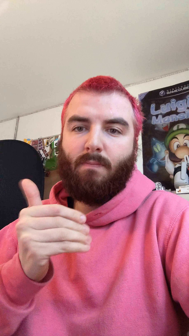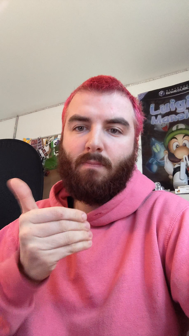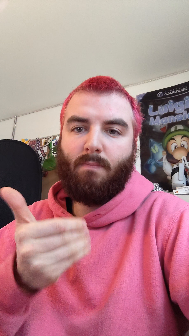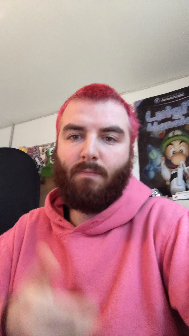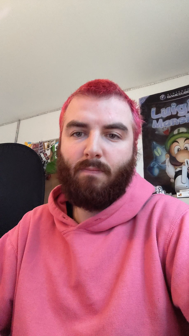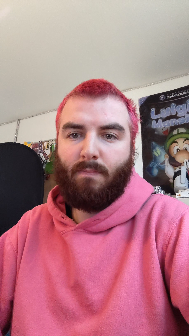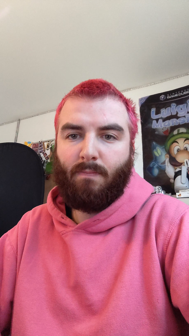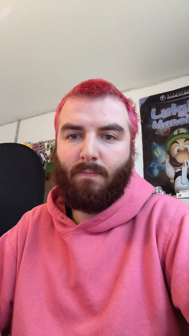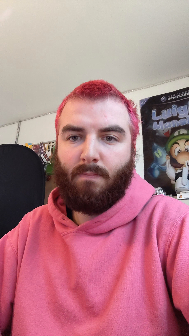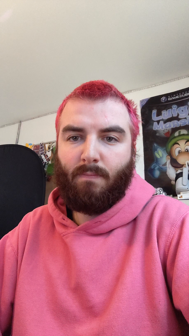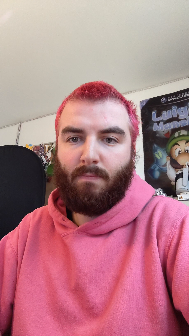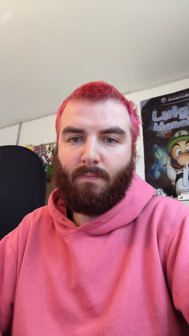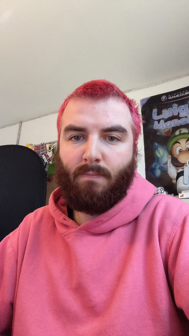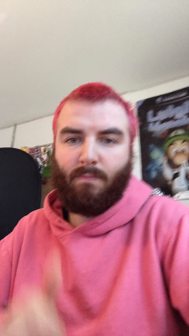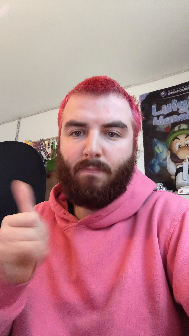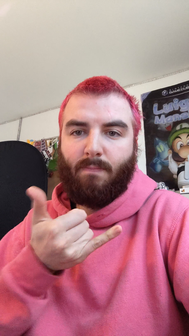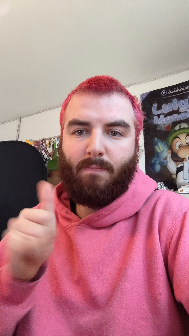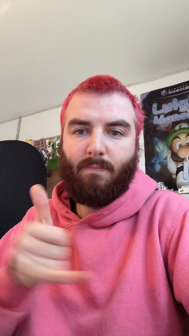party